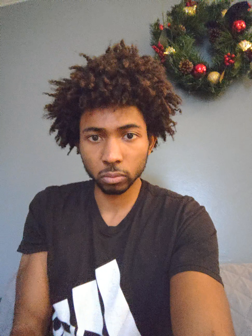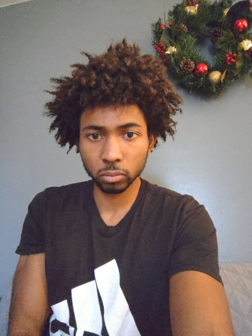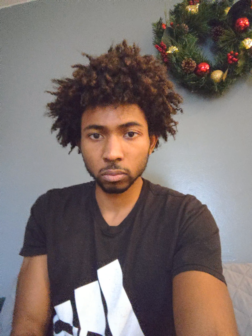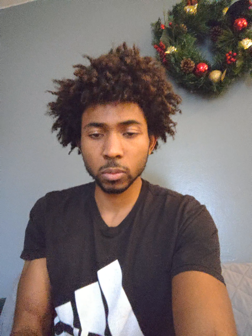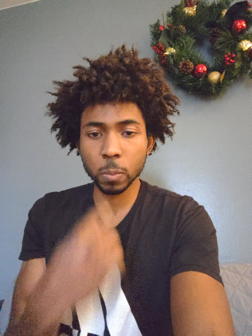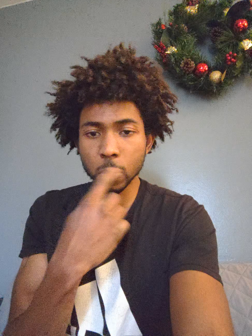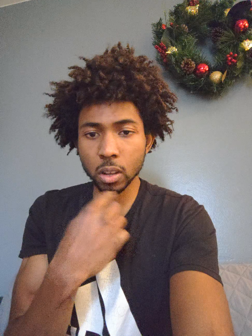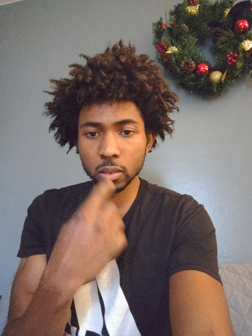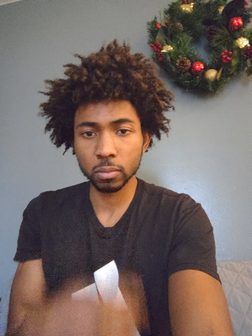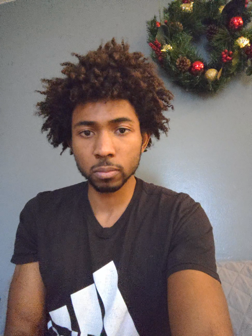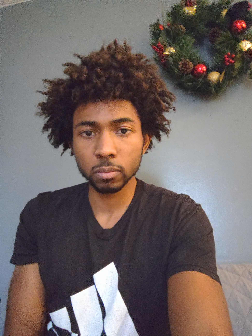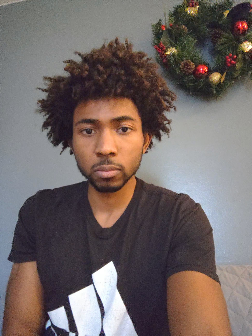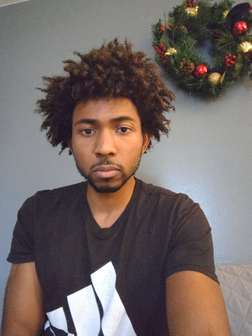lips